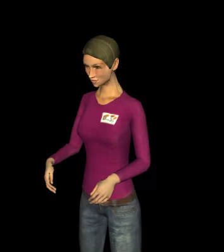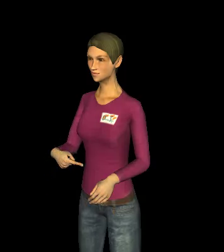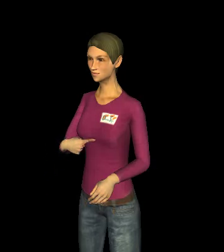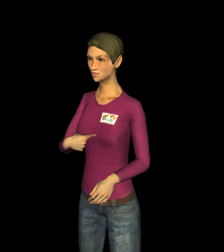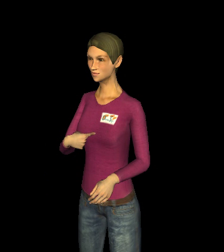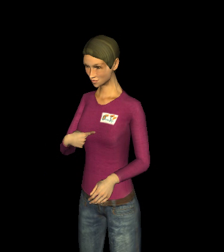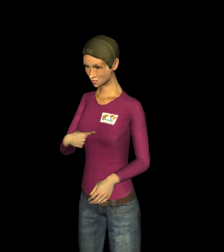أنا